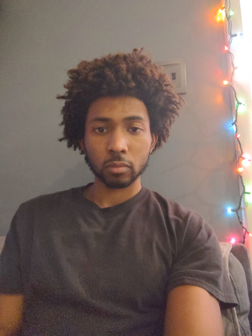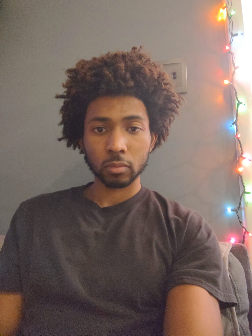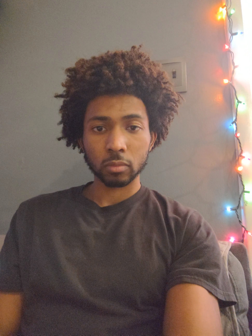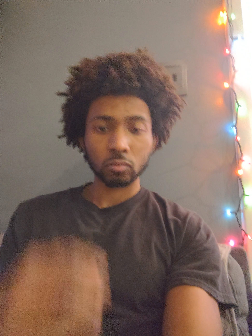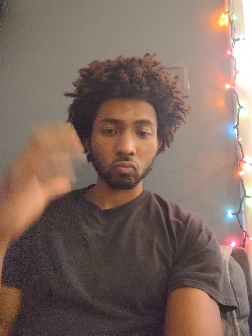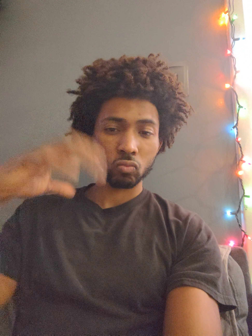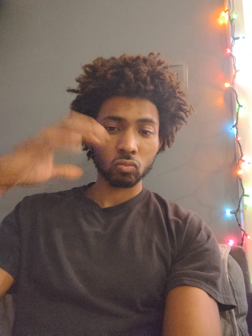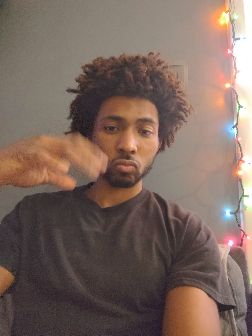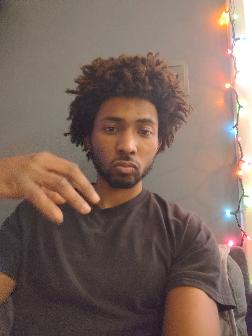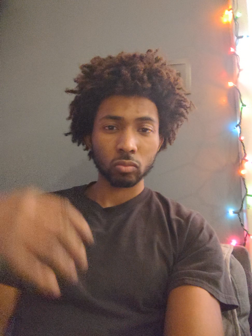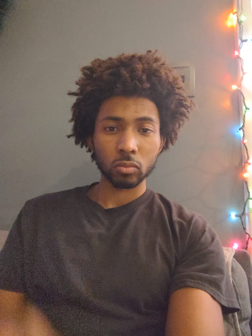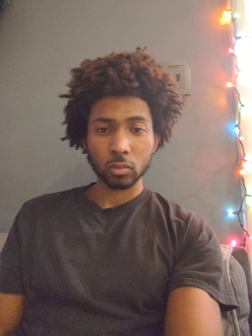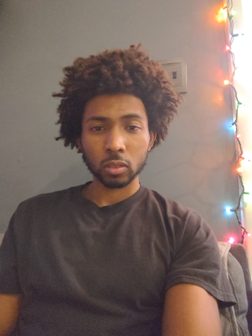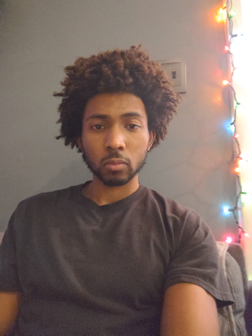rain